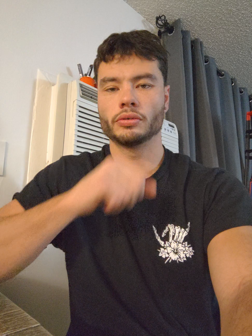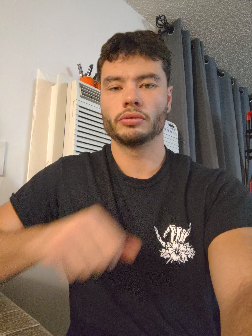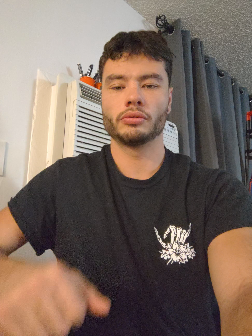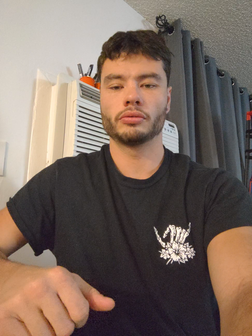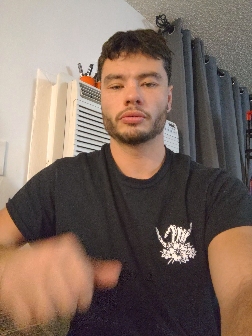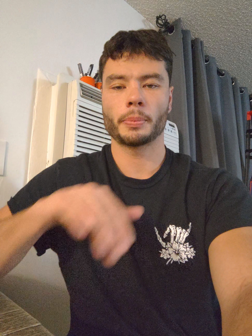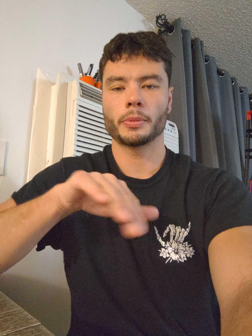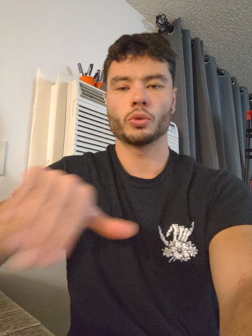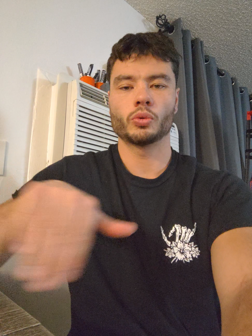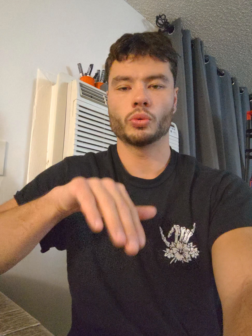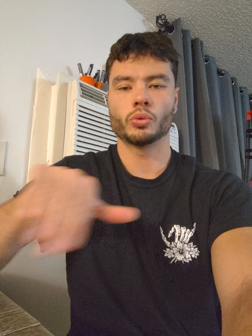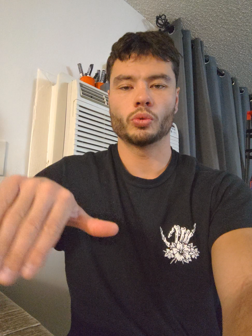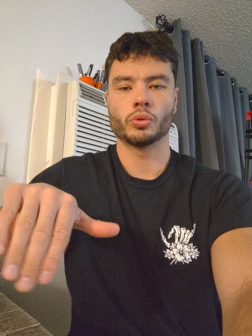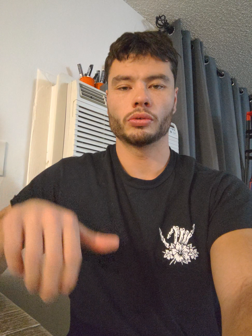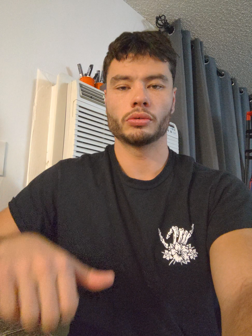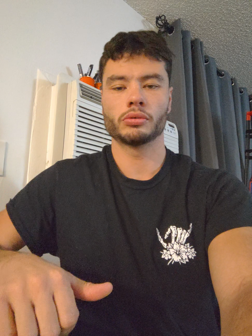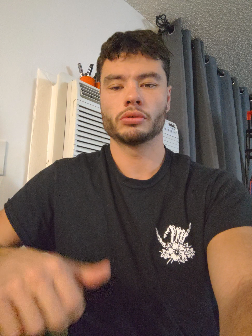pool